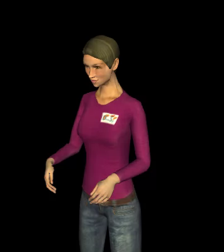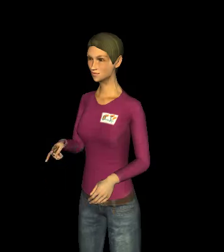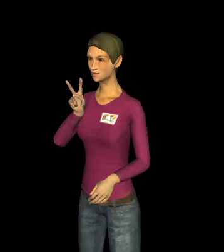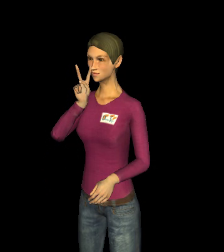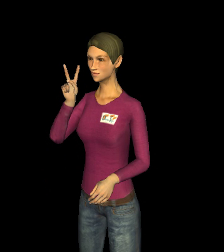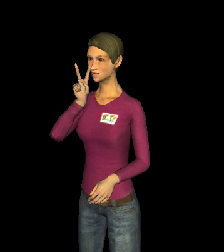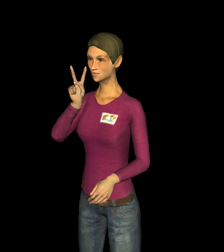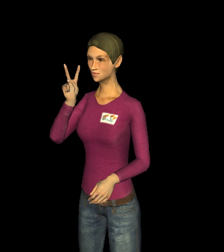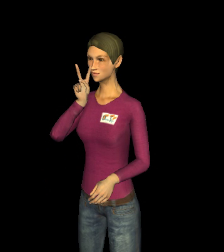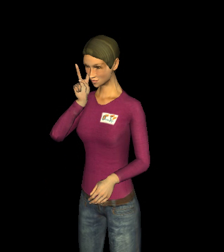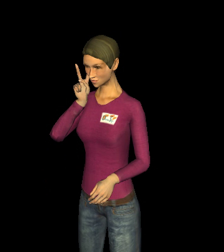مضحك